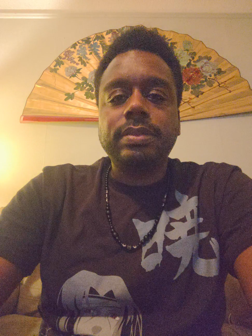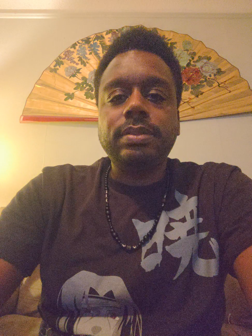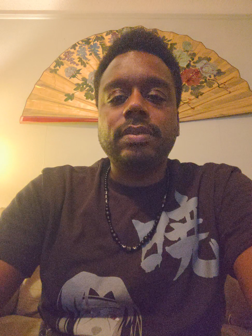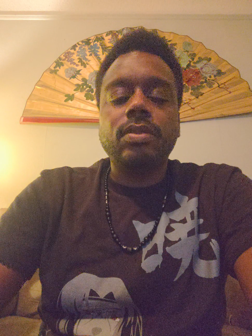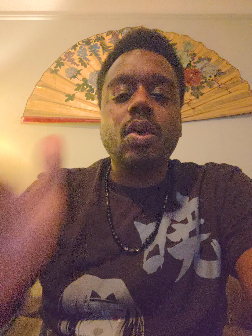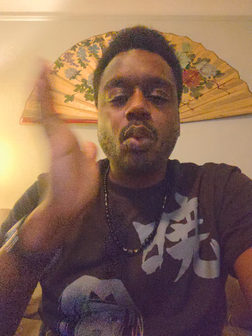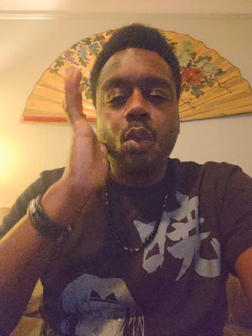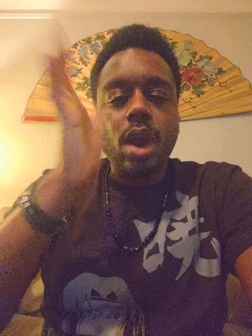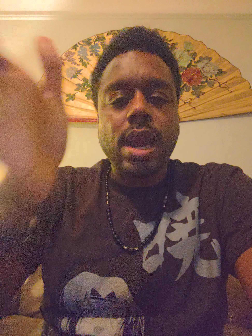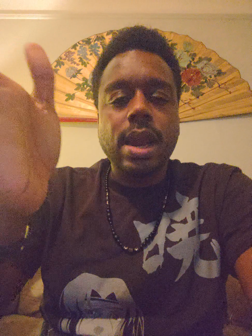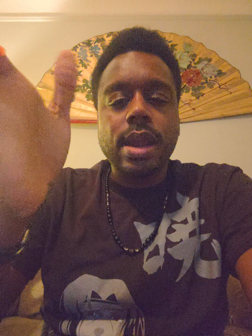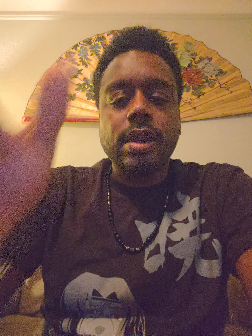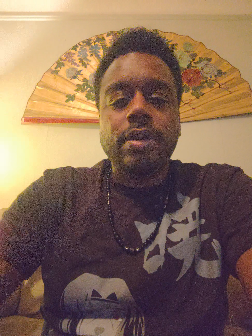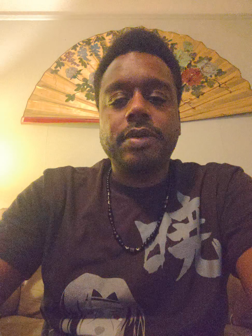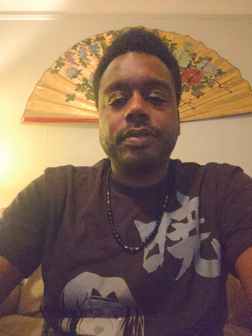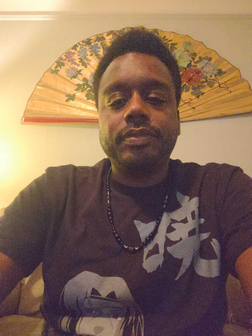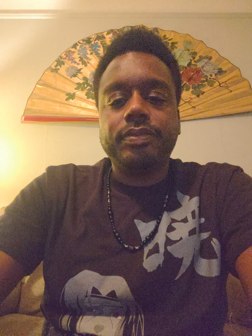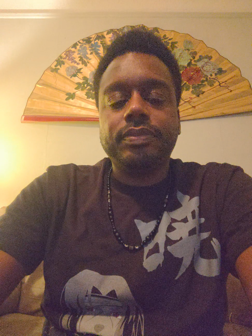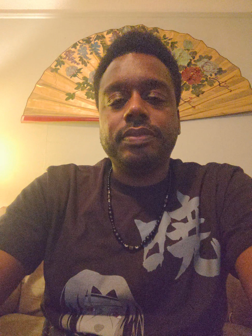will